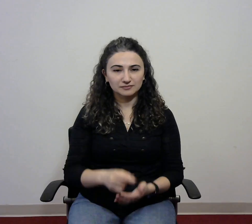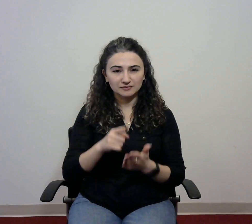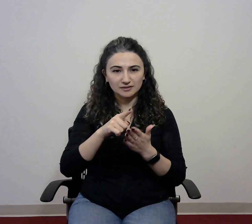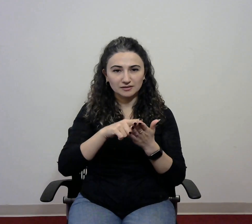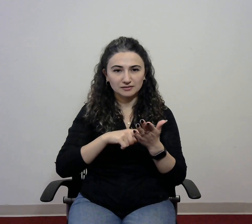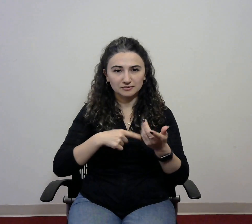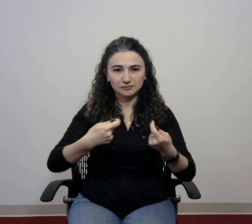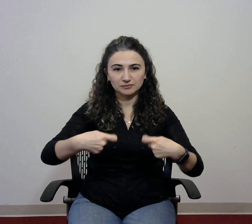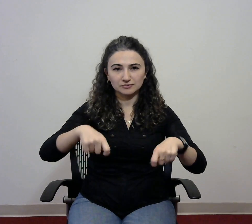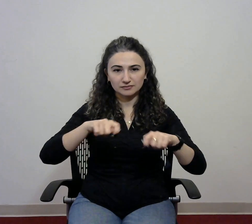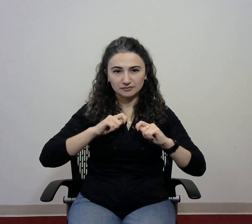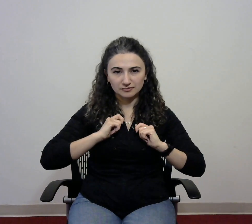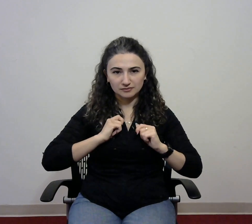etibarnamə